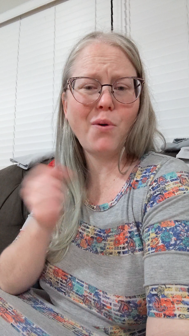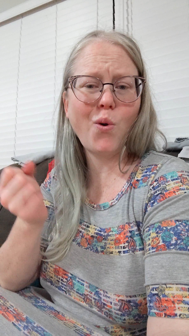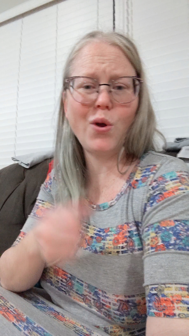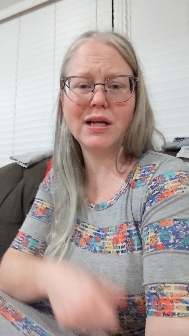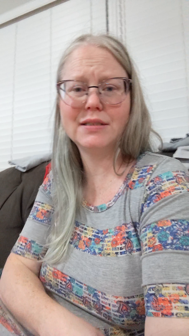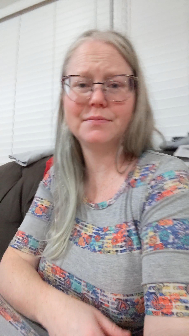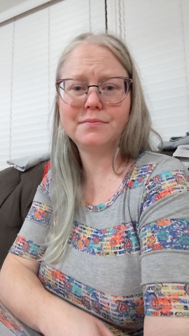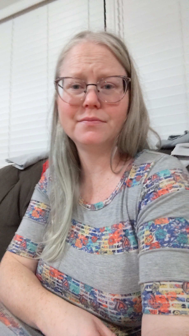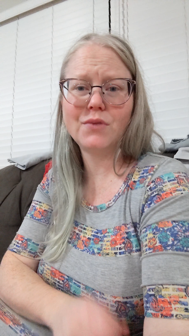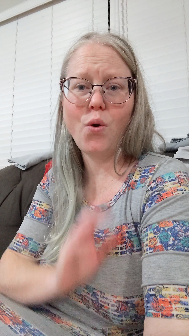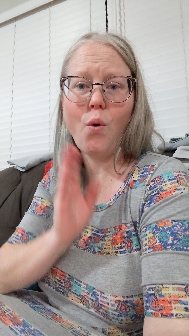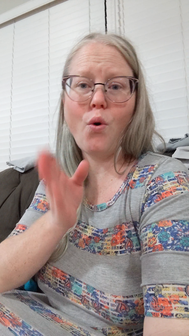over